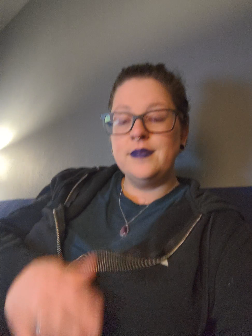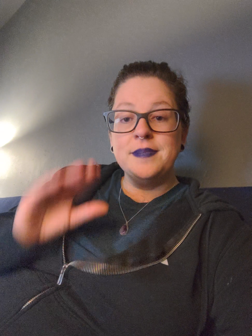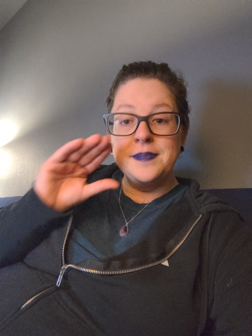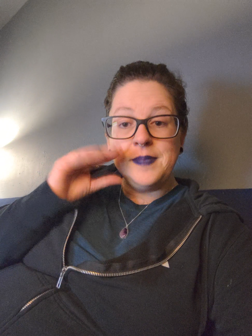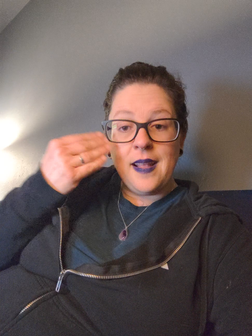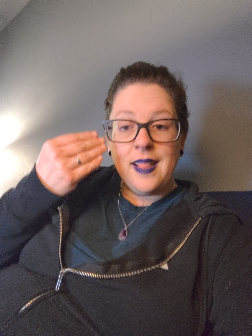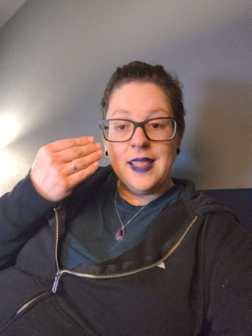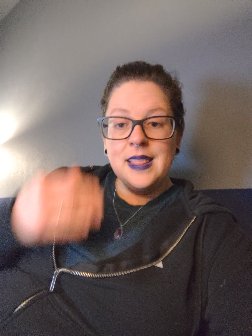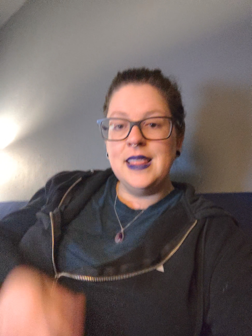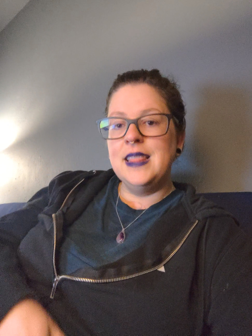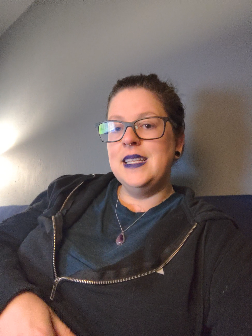smile